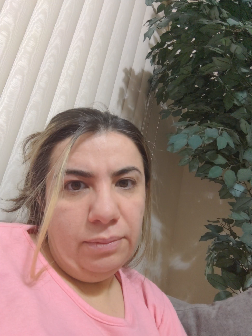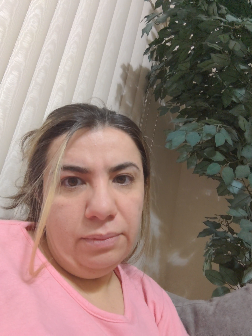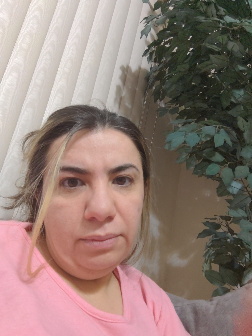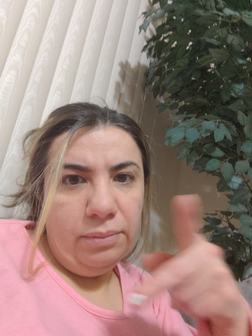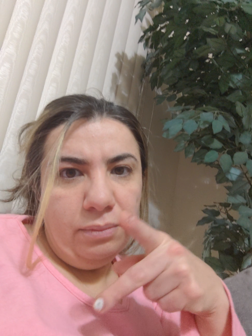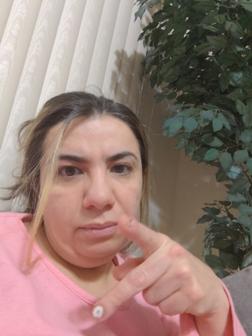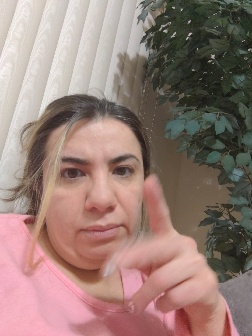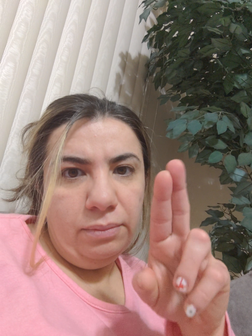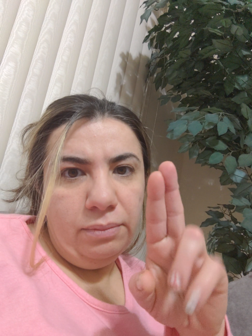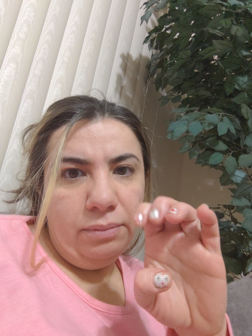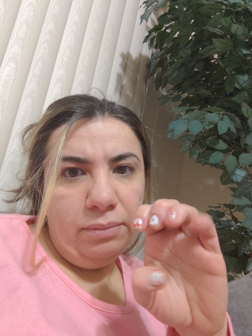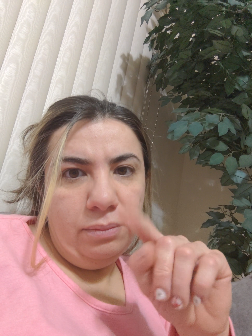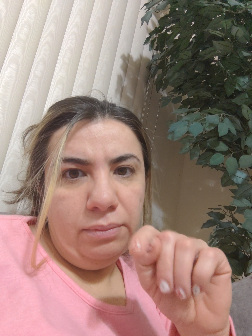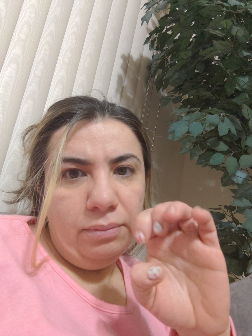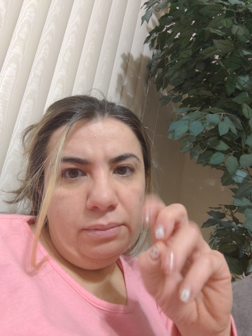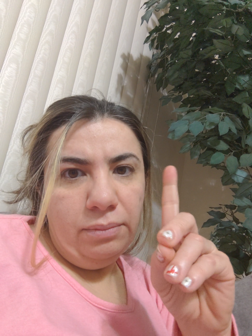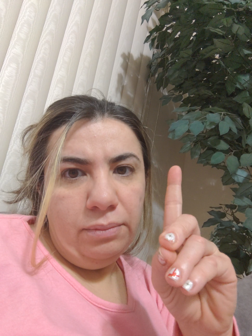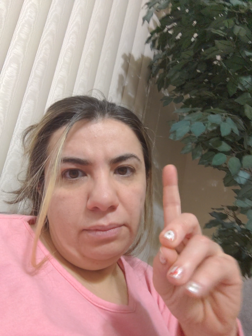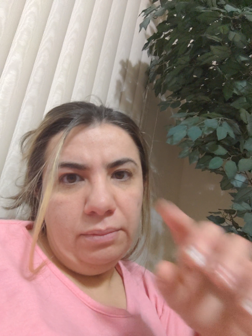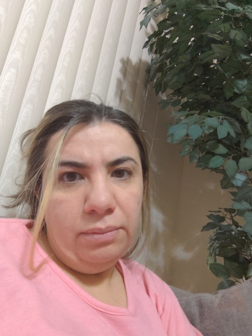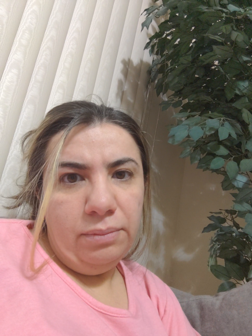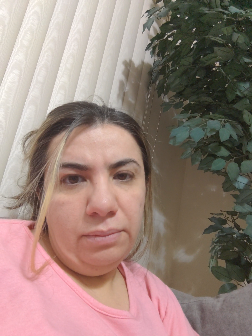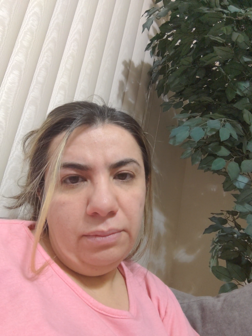pretend